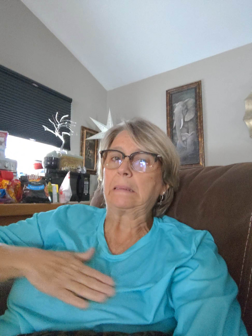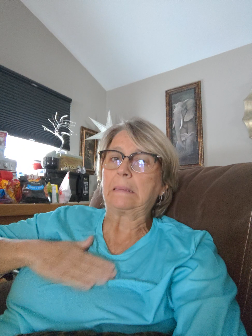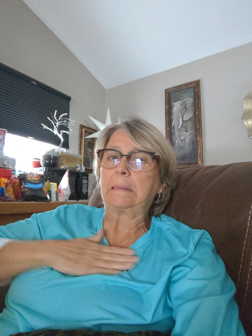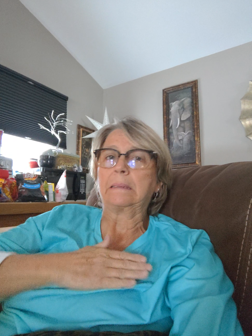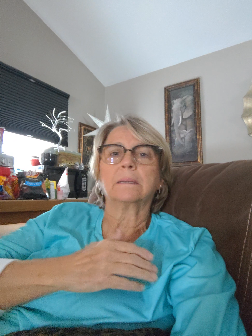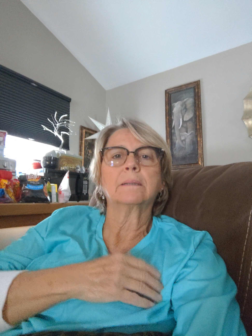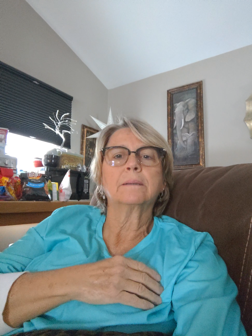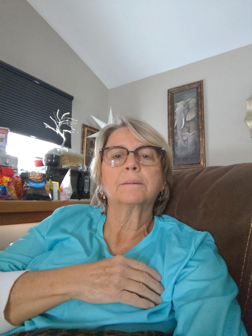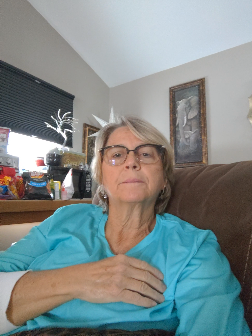please